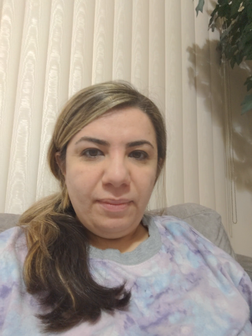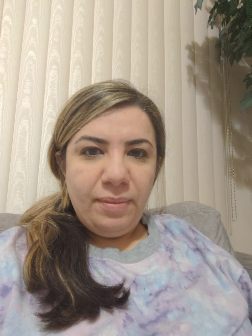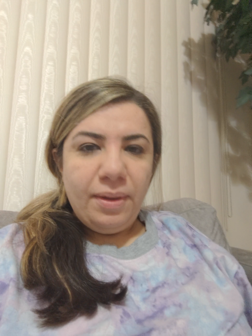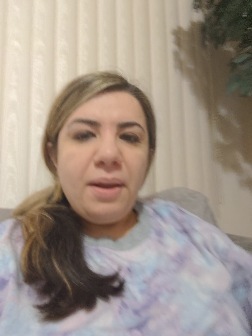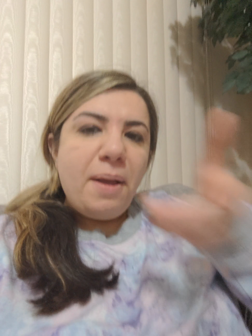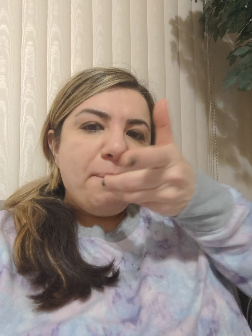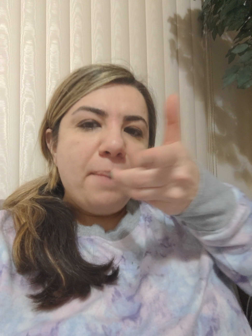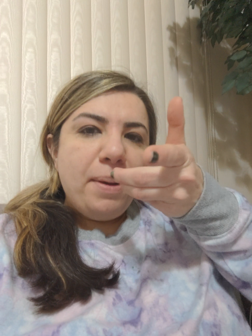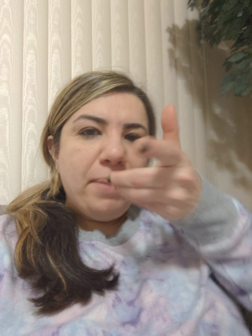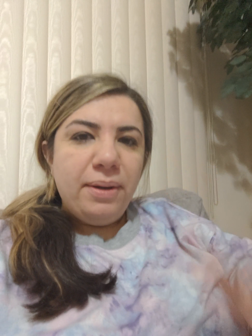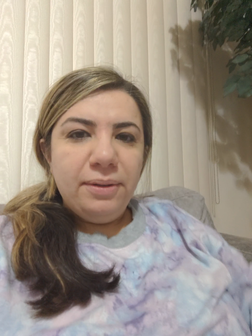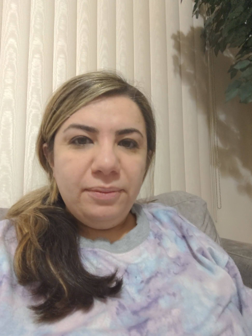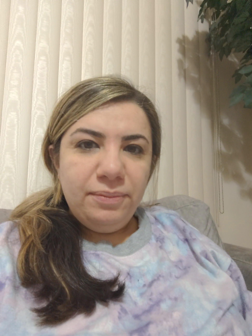pizza